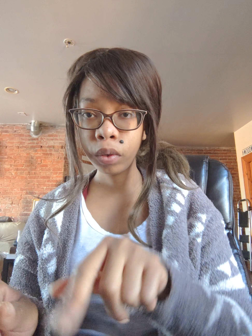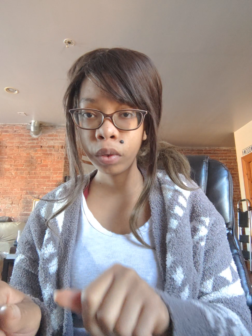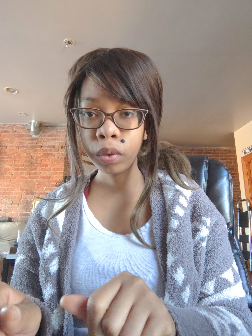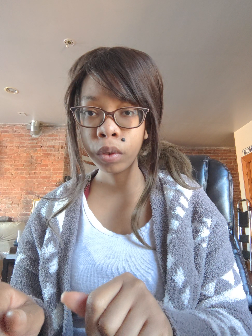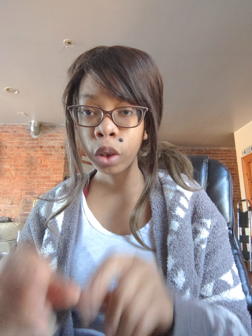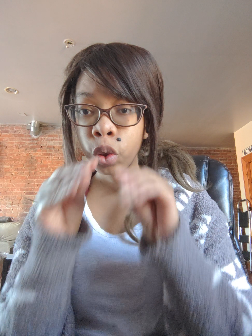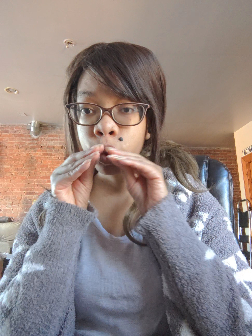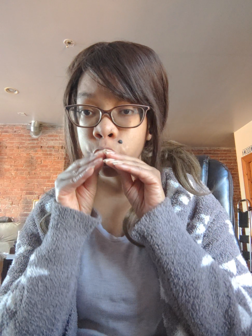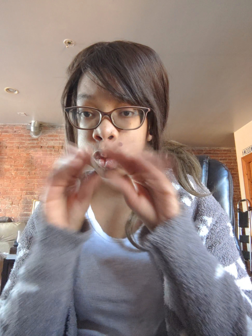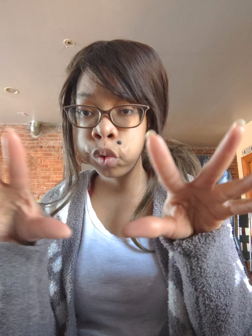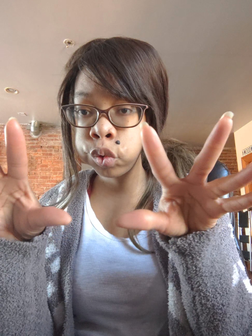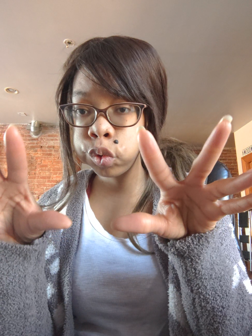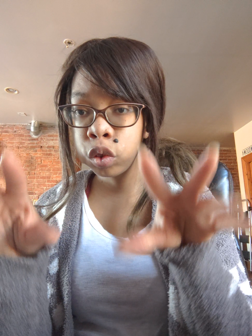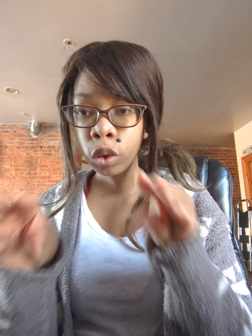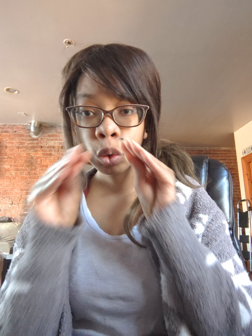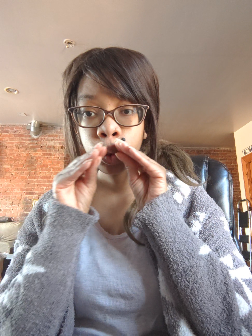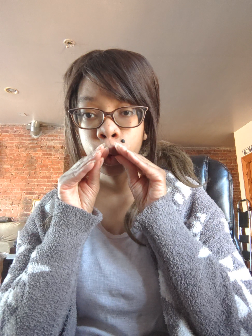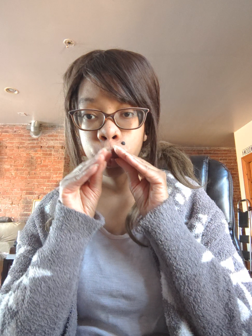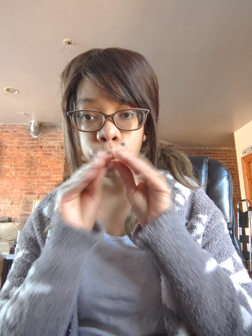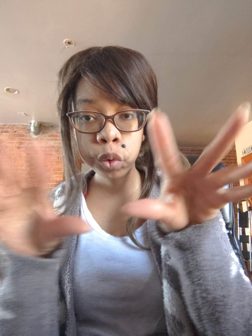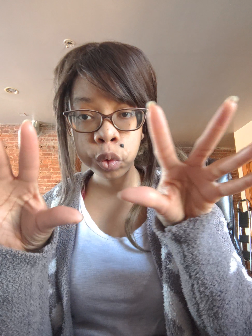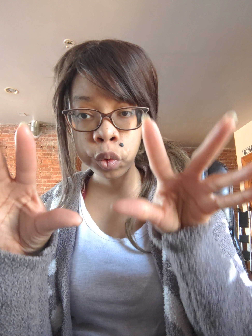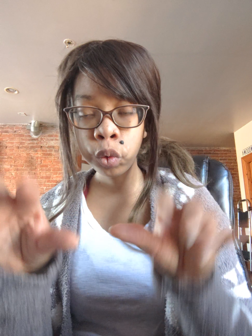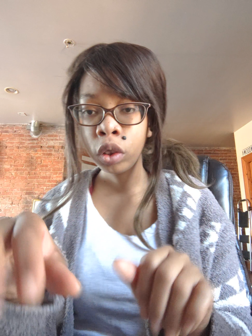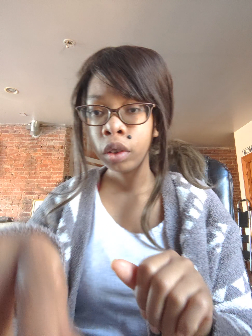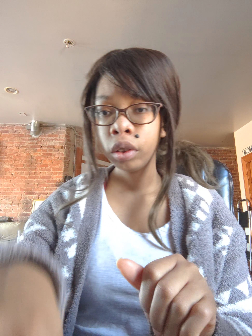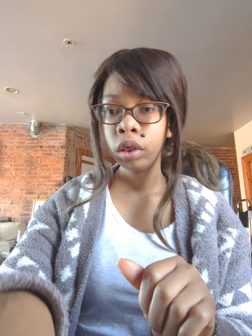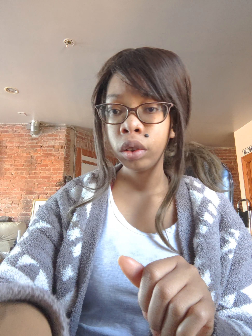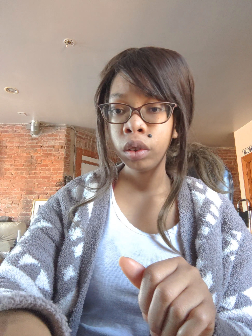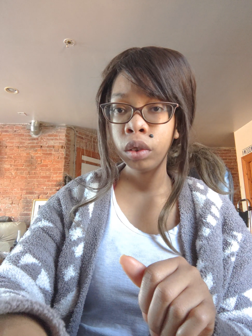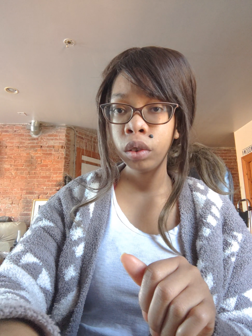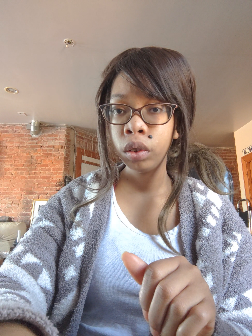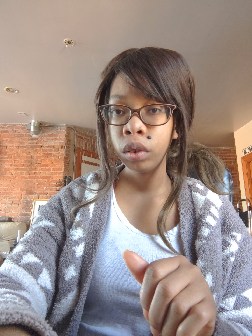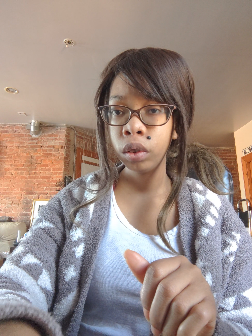blow